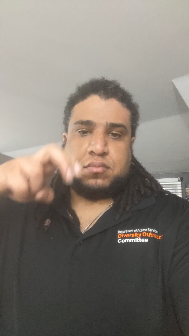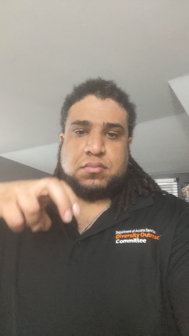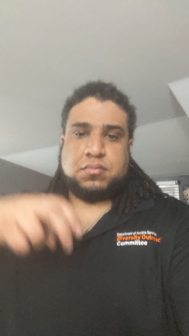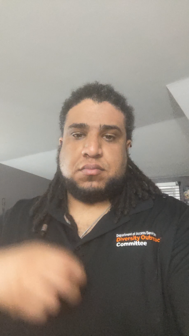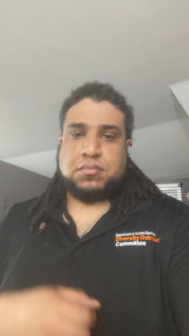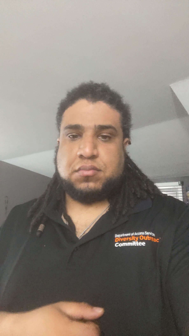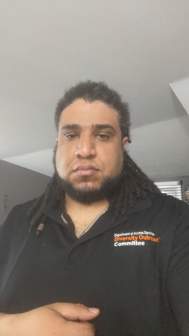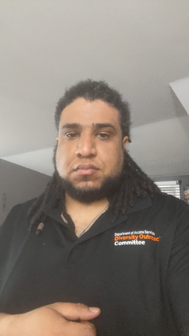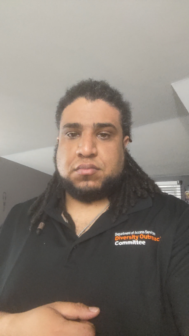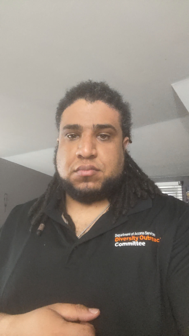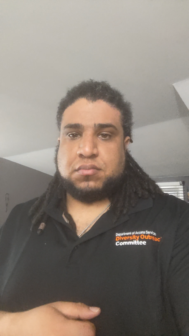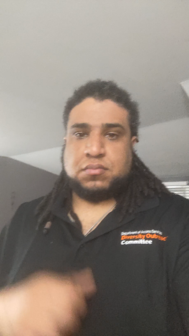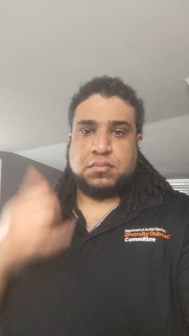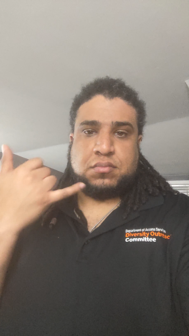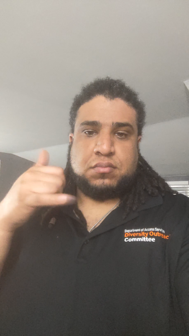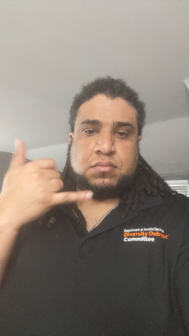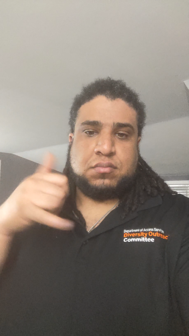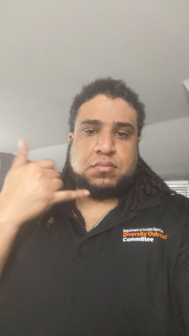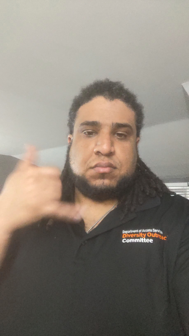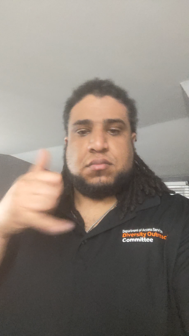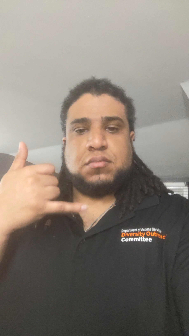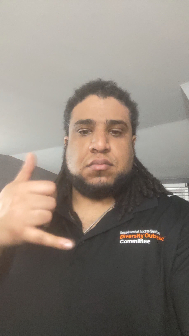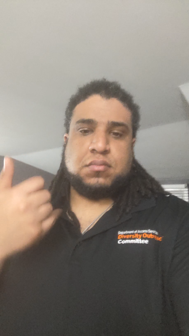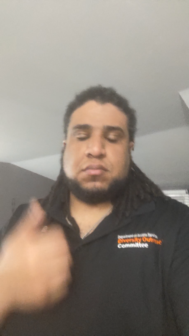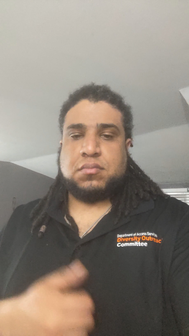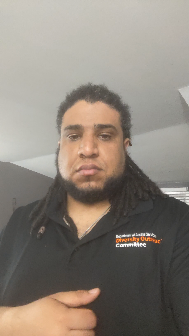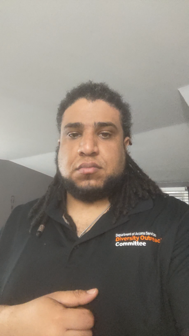play